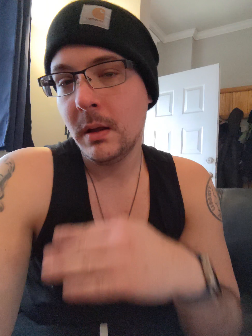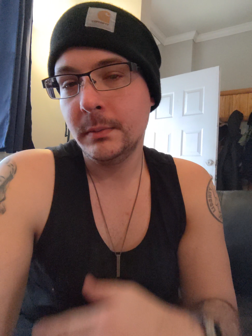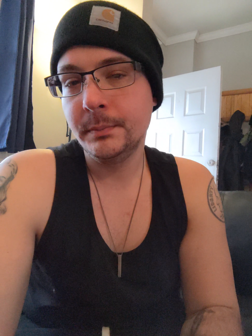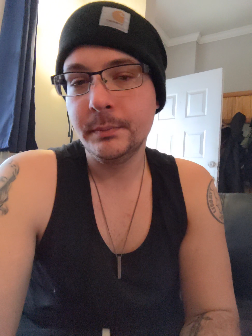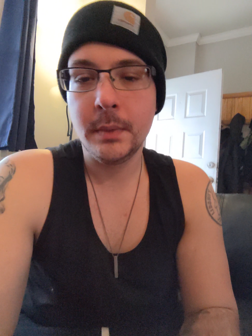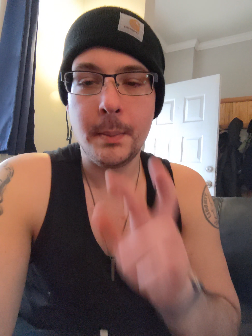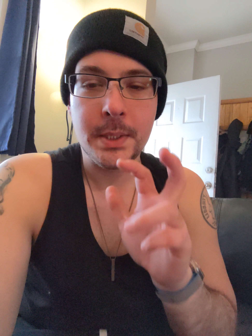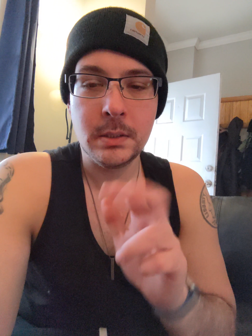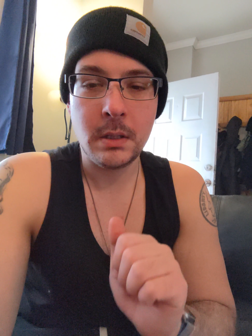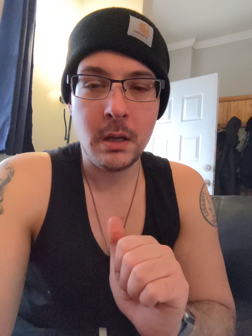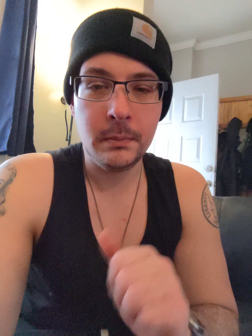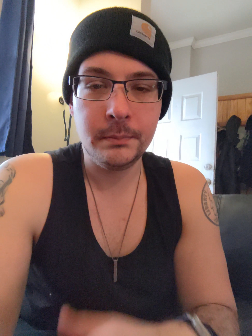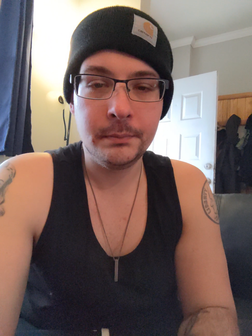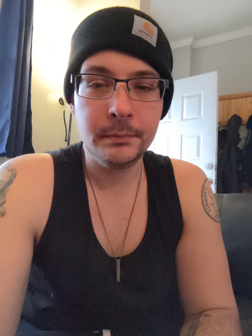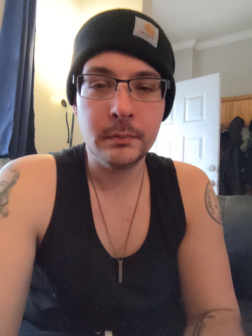pizza